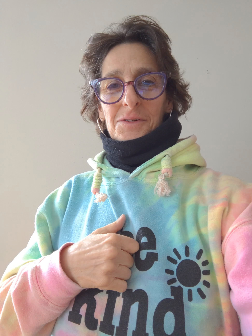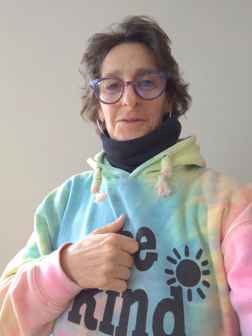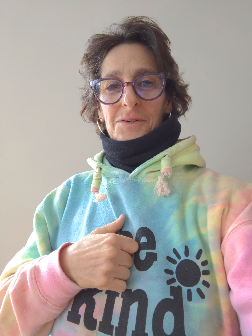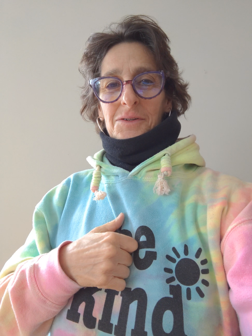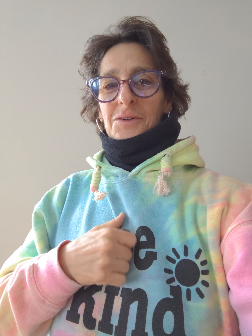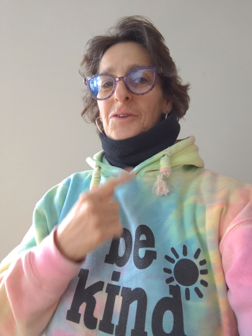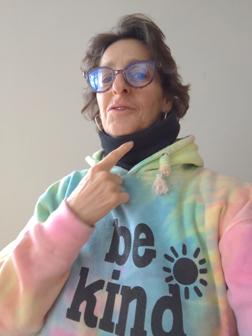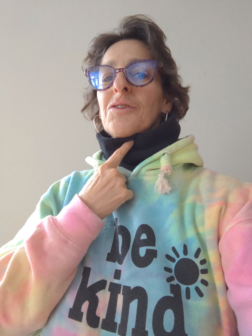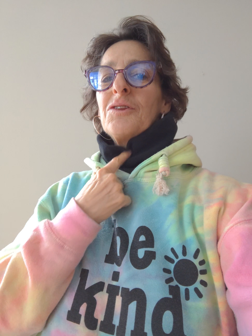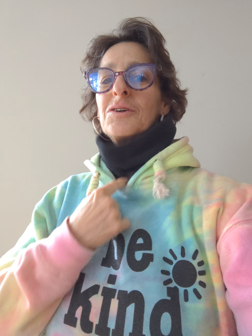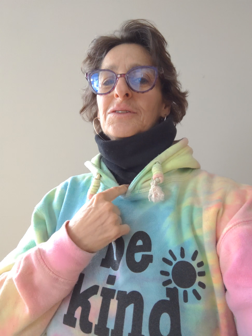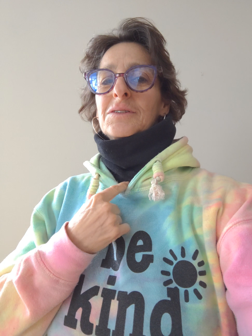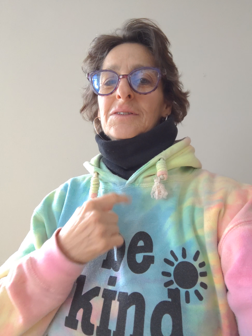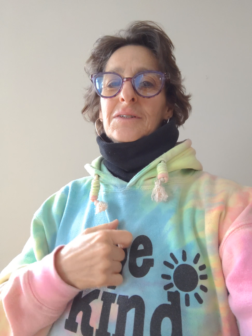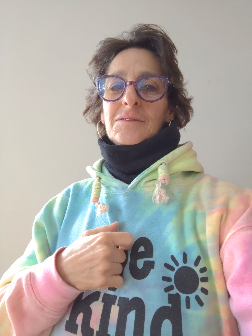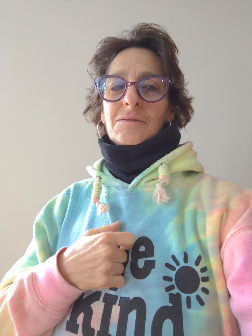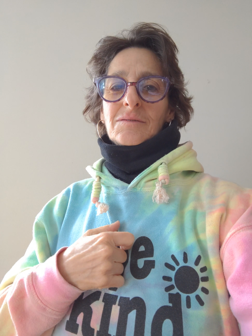thirsty